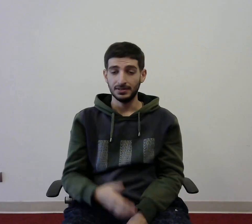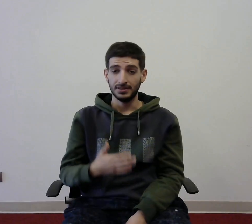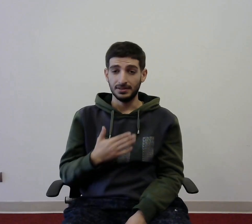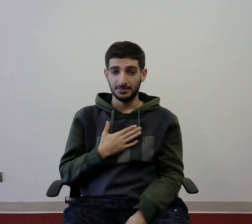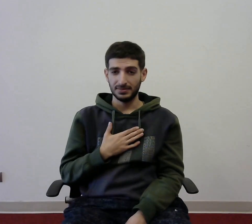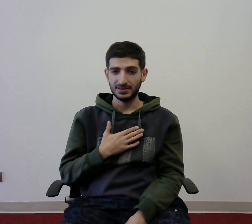mən